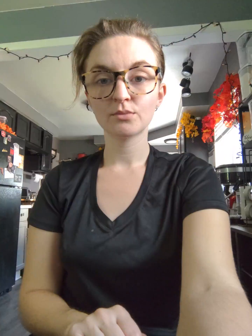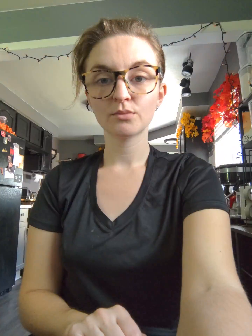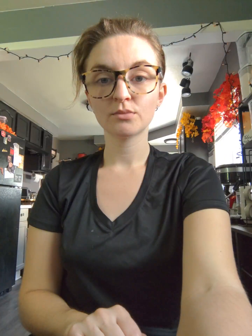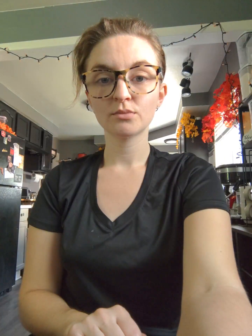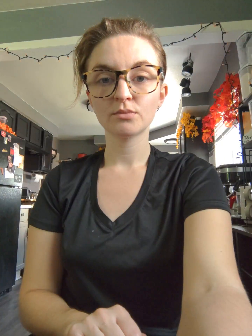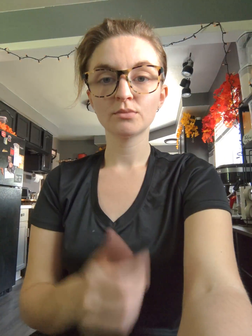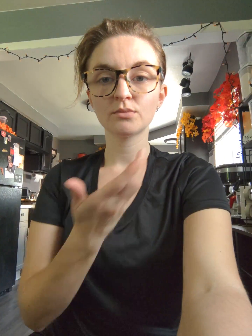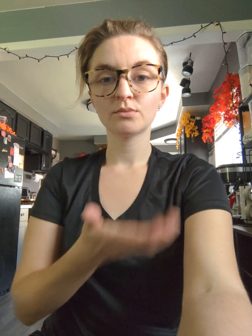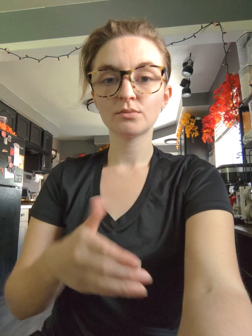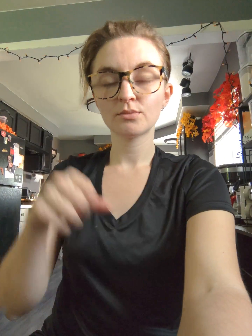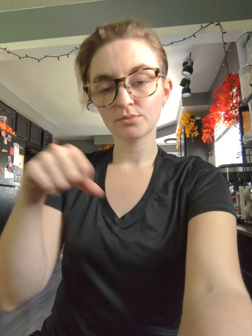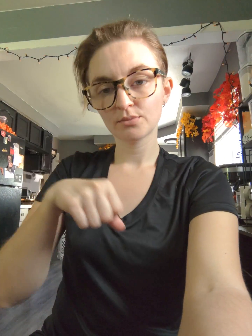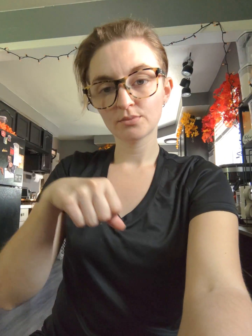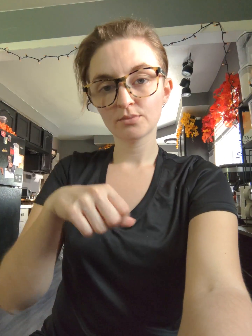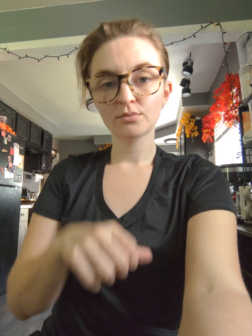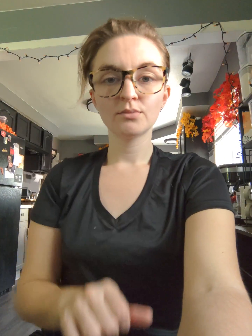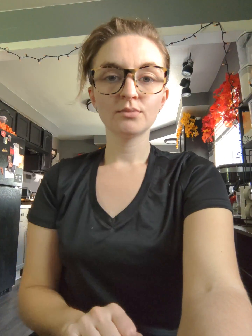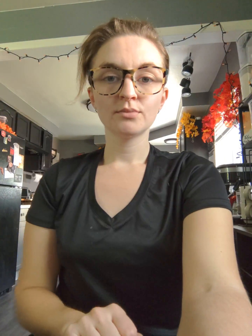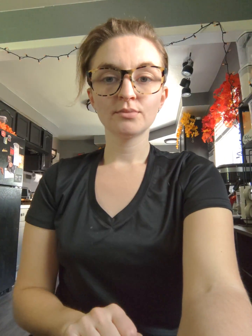basket